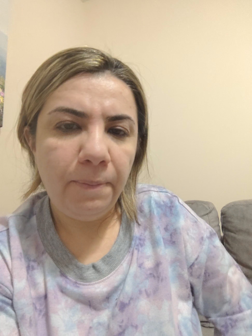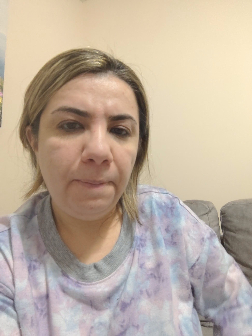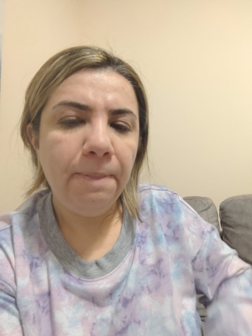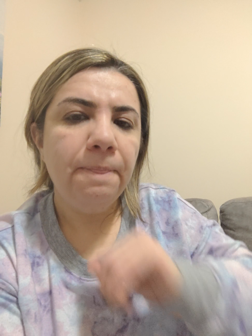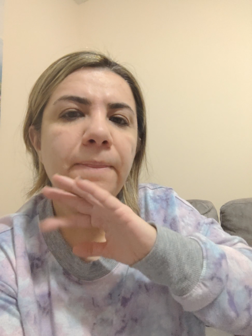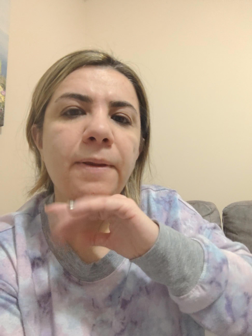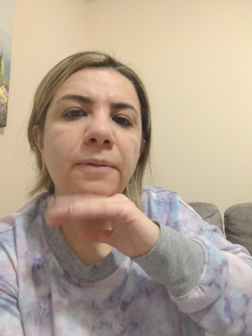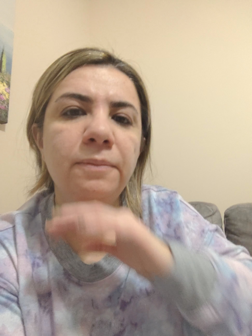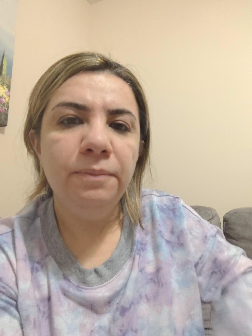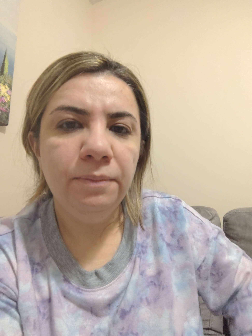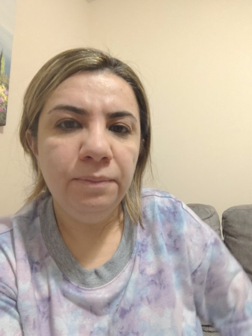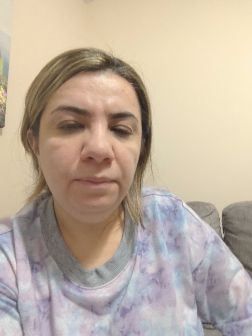dirty